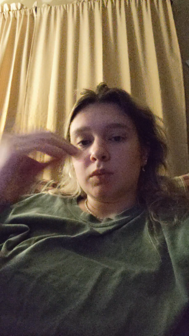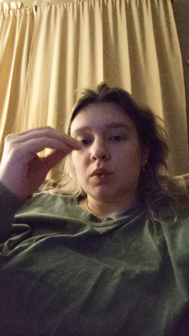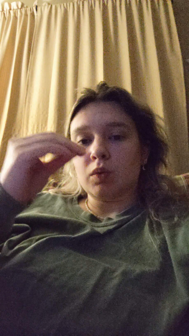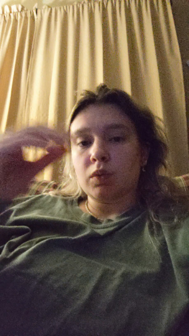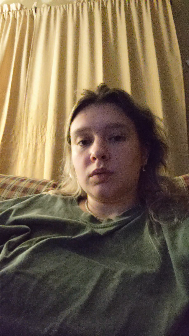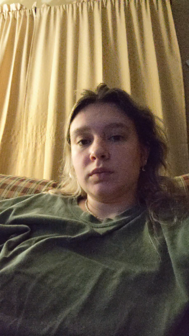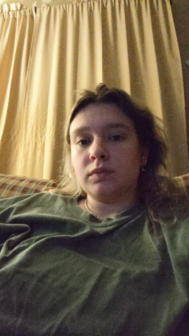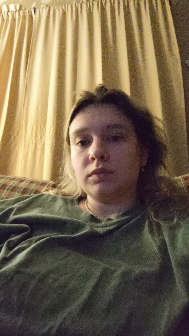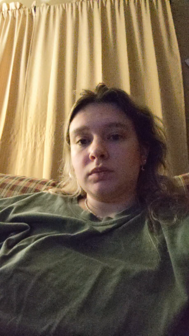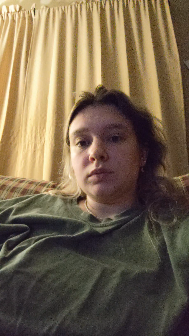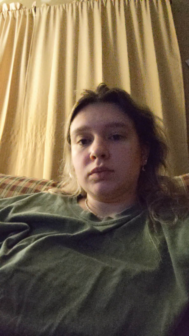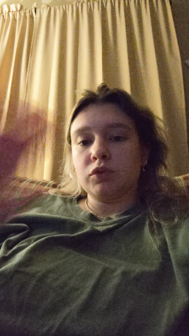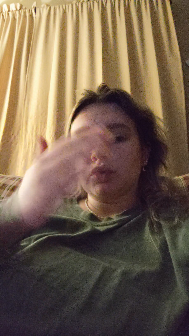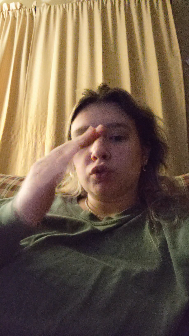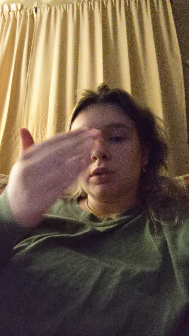share